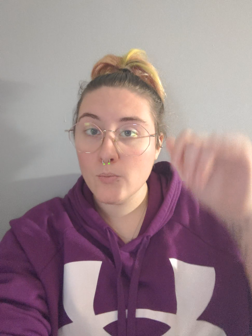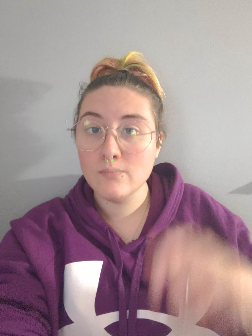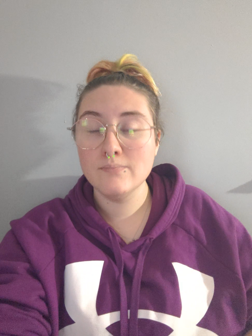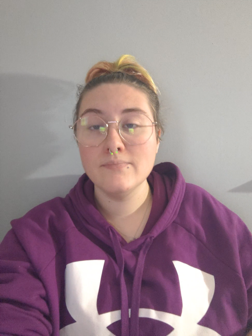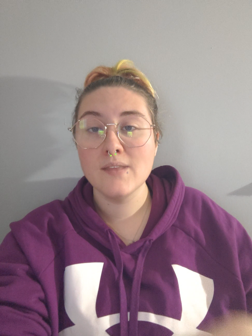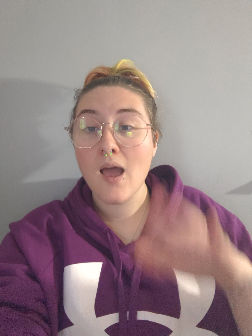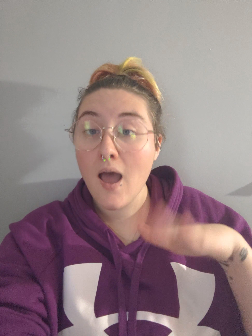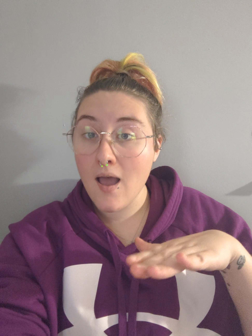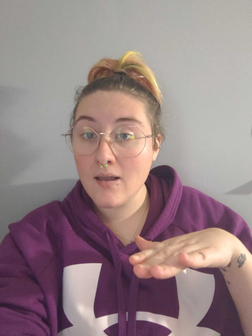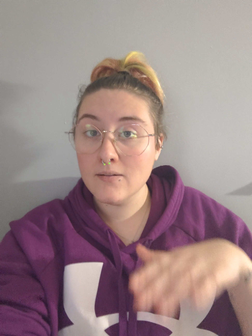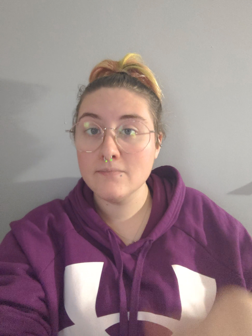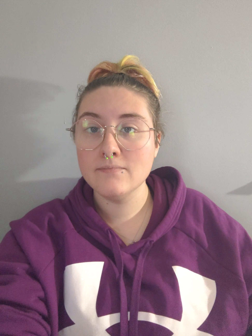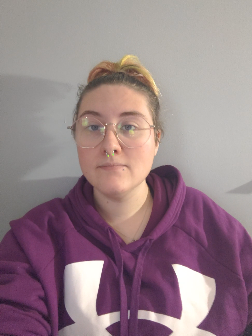on